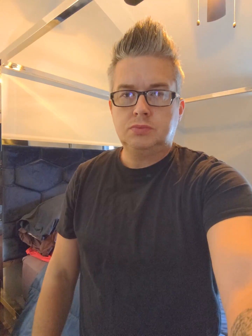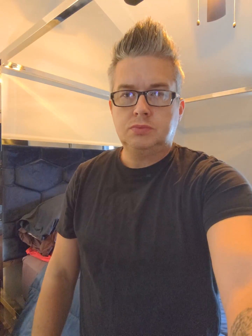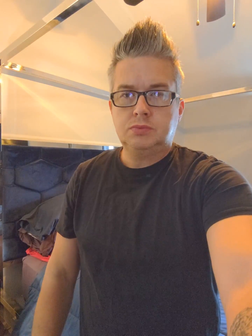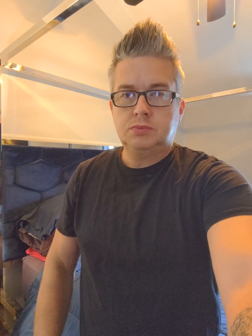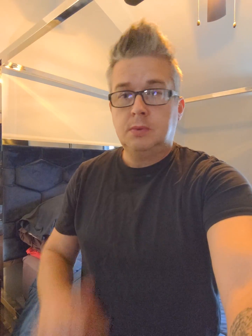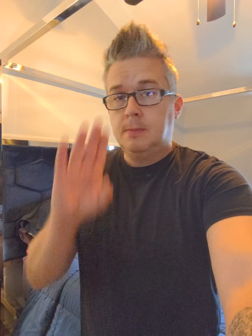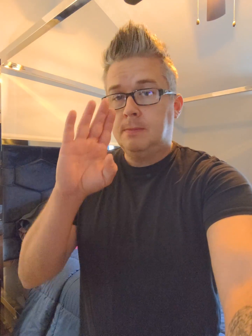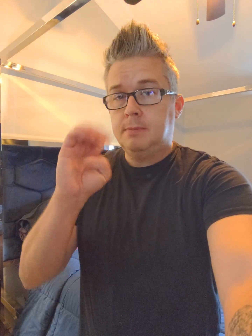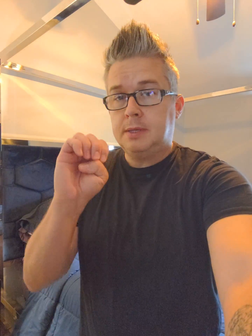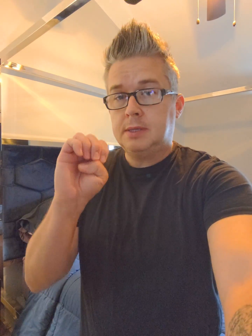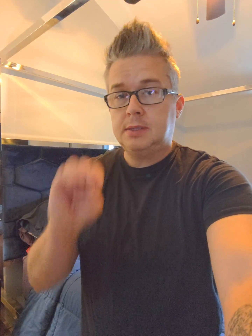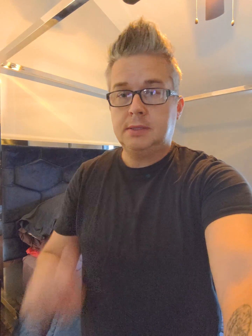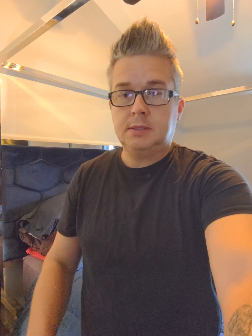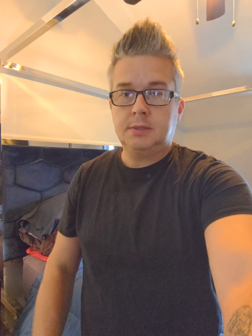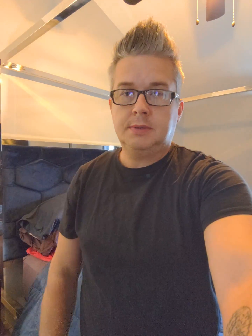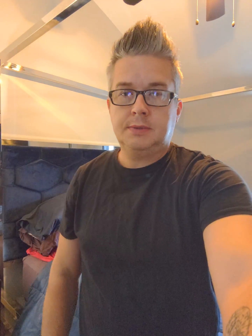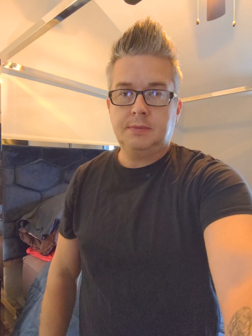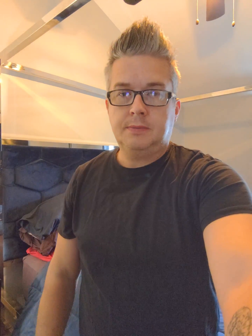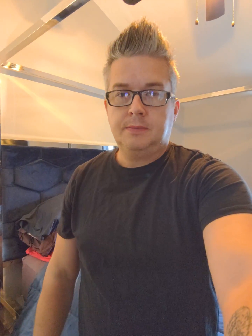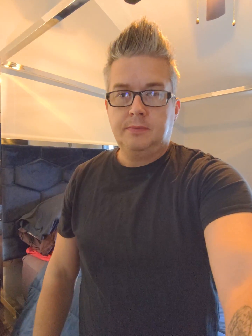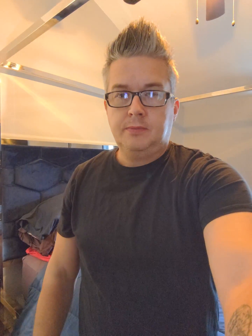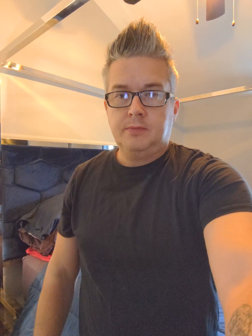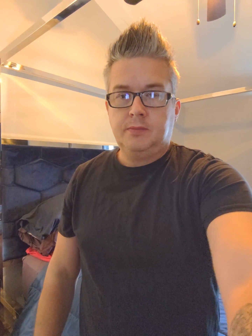be